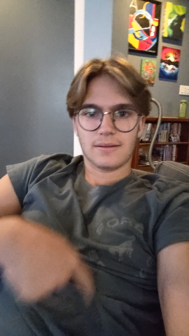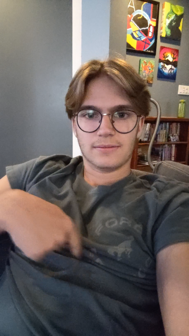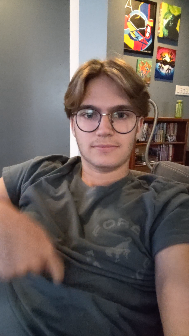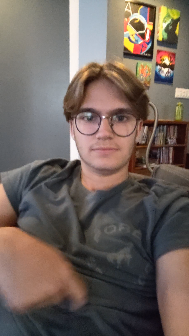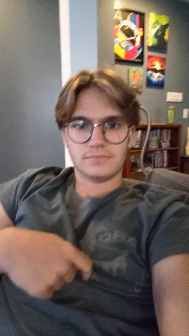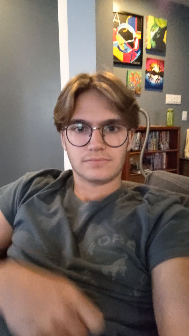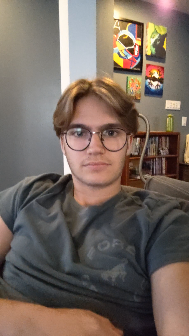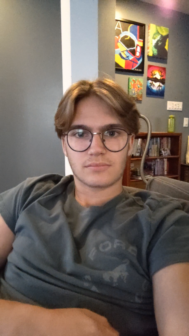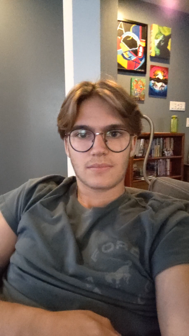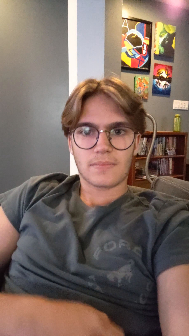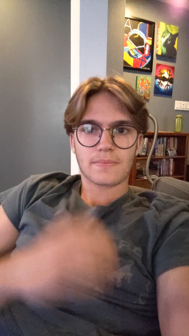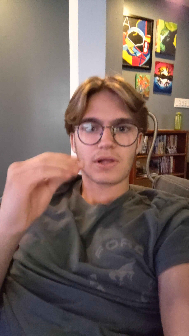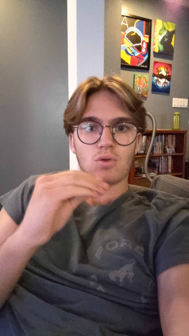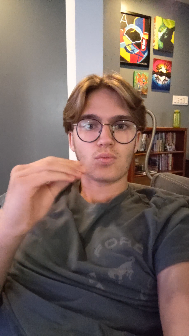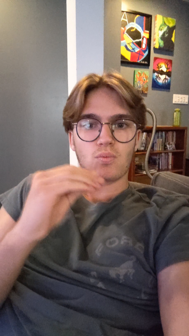more